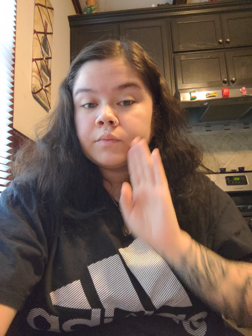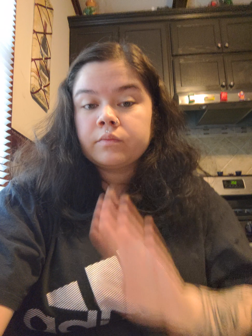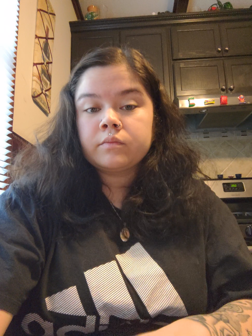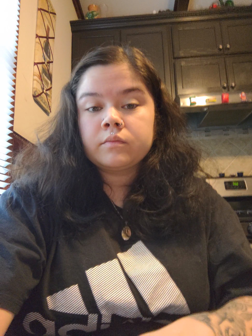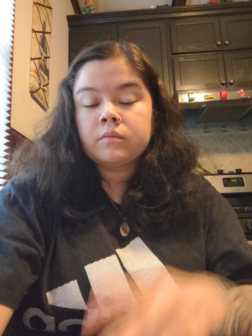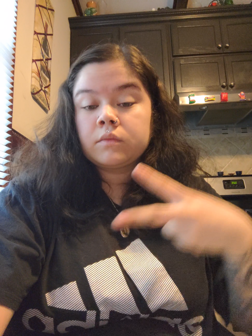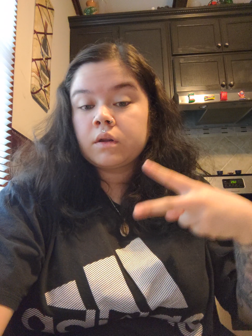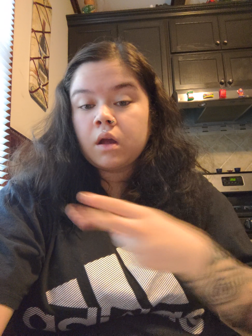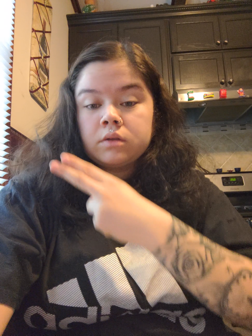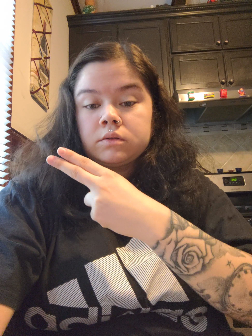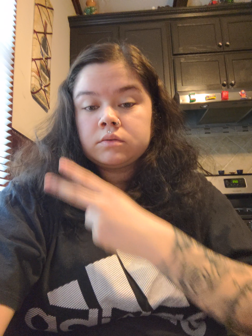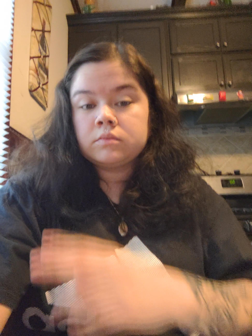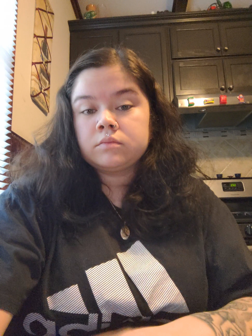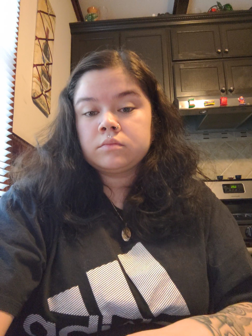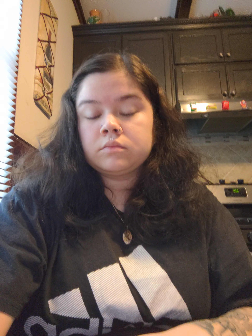cut